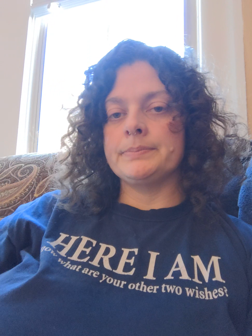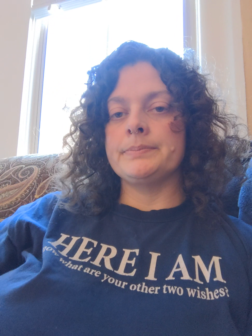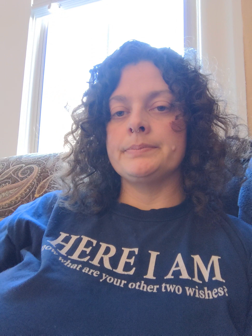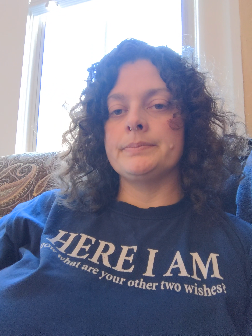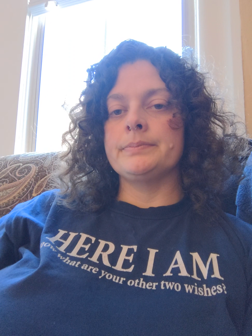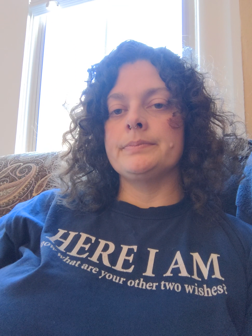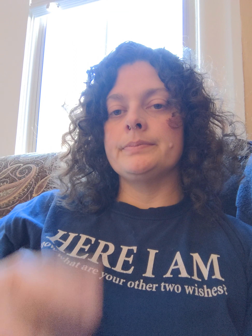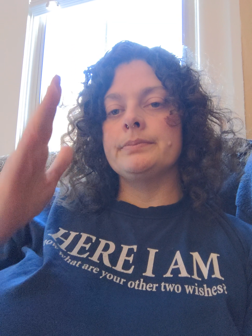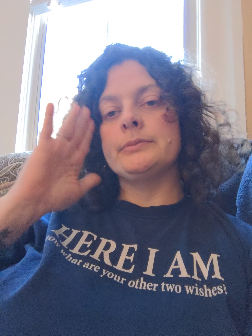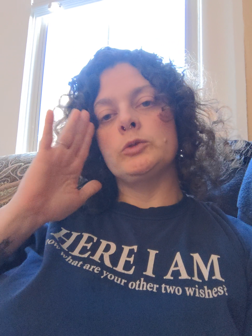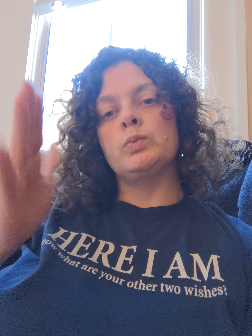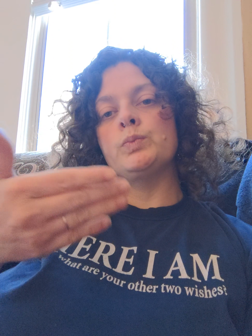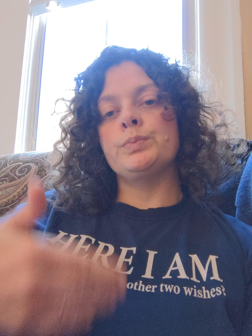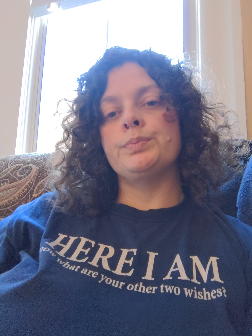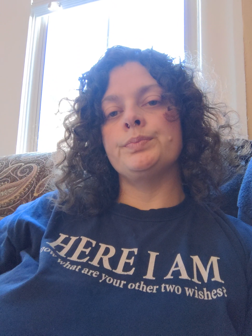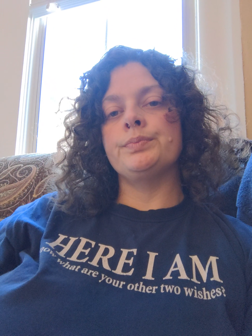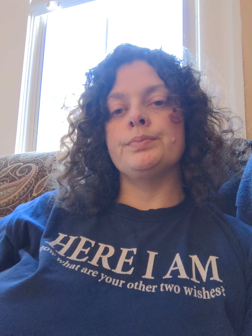bedroom